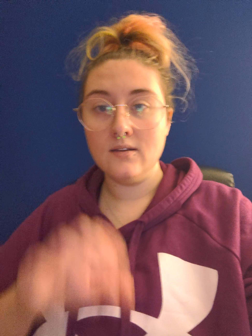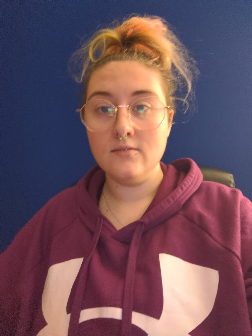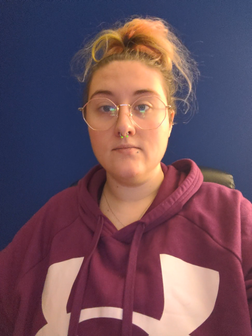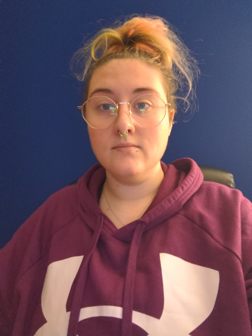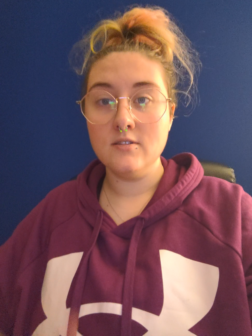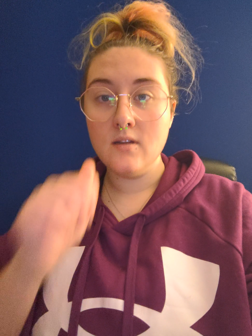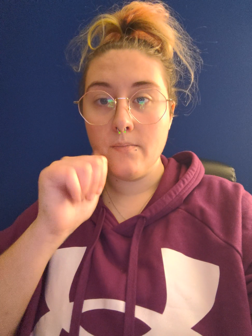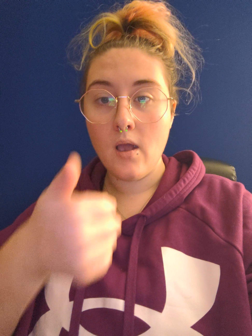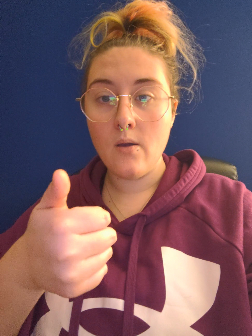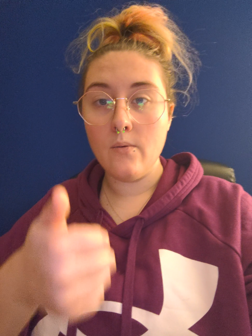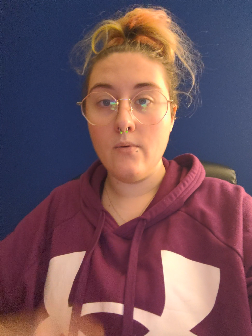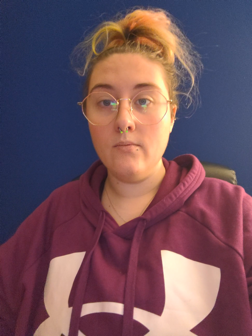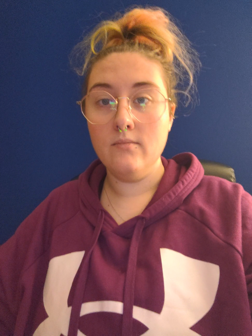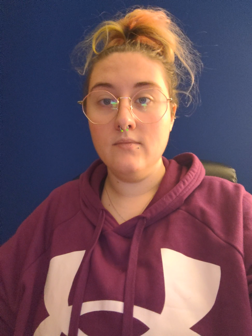tomorrow